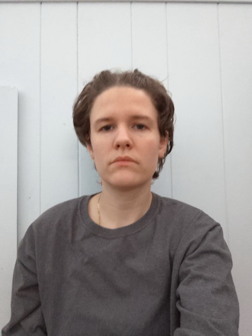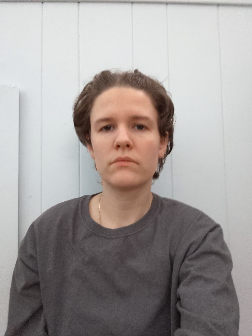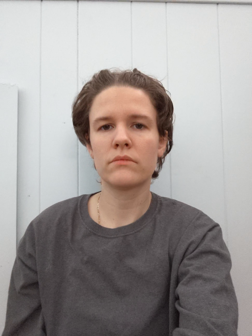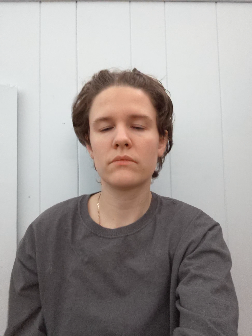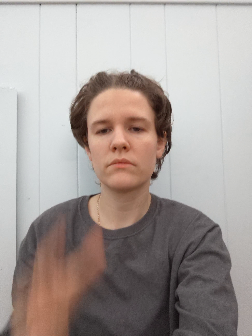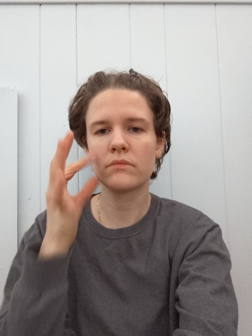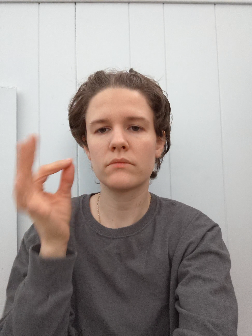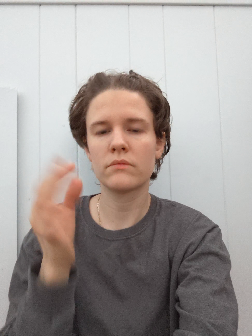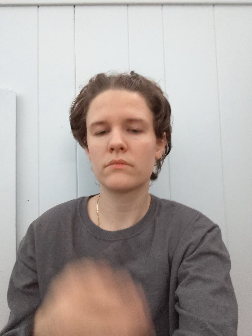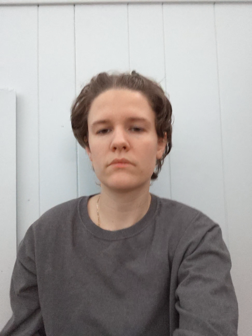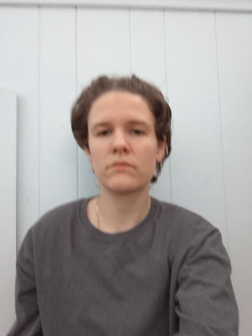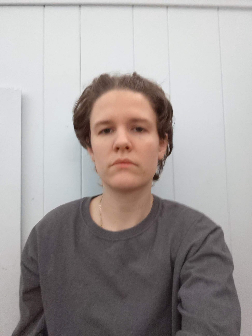kitty